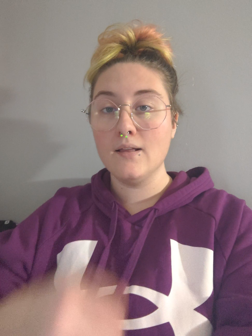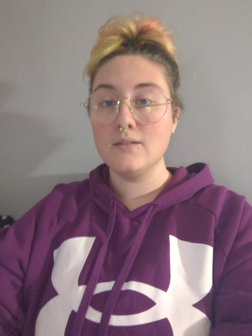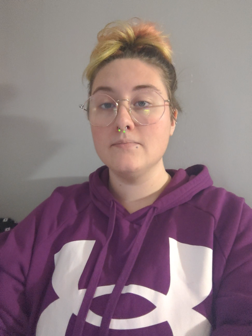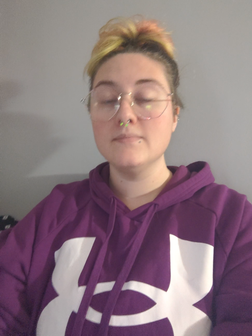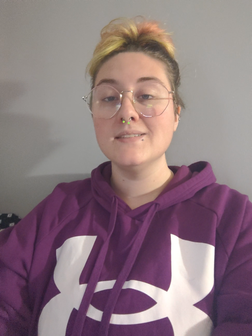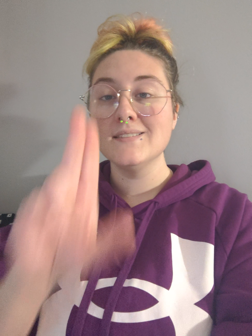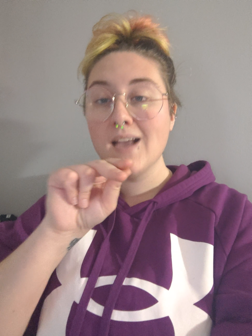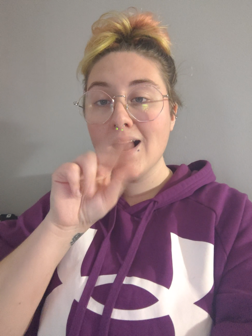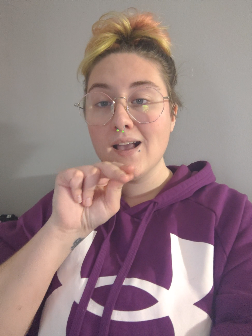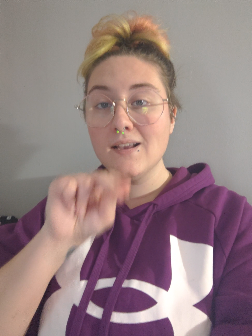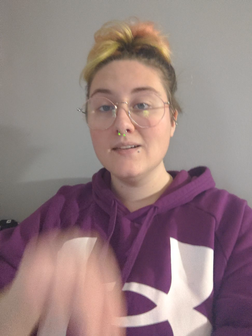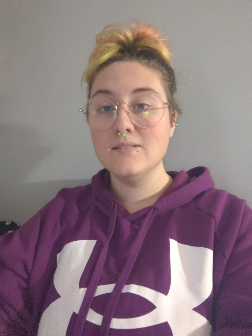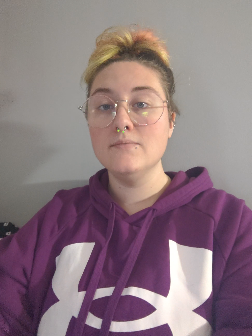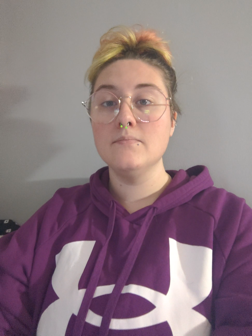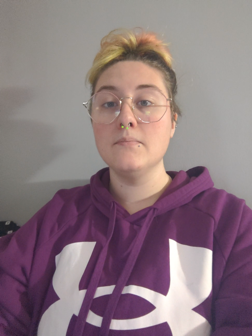duck